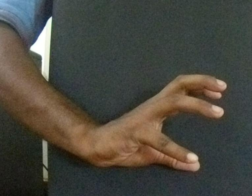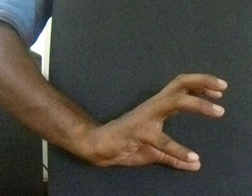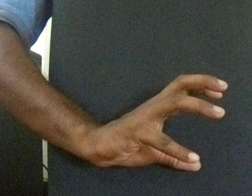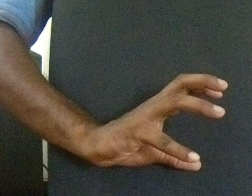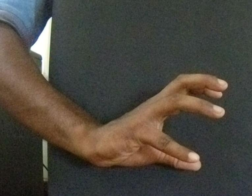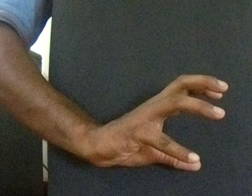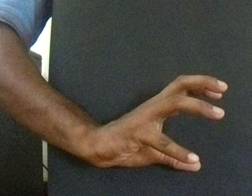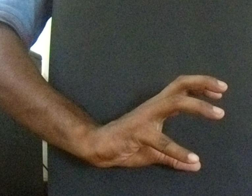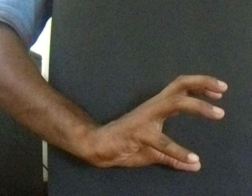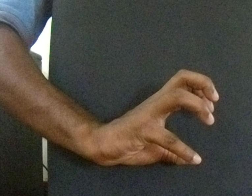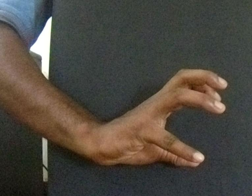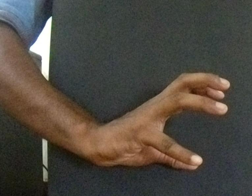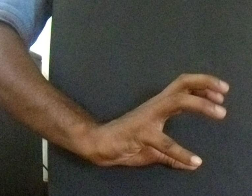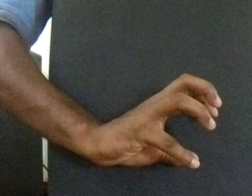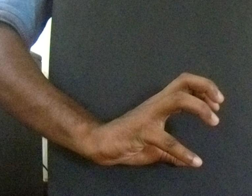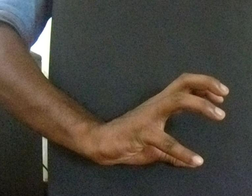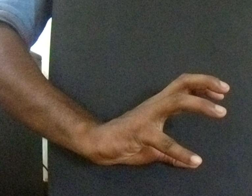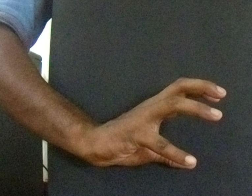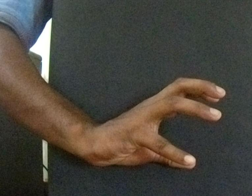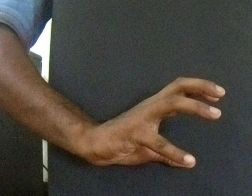pain